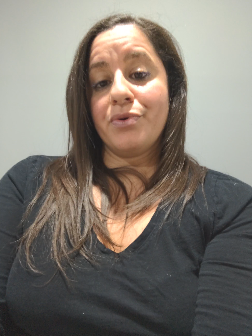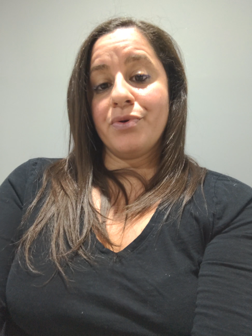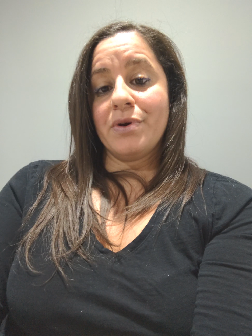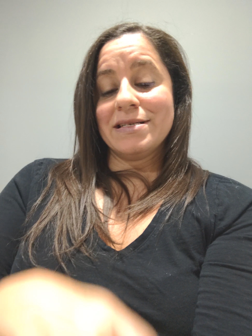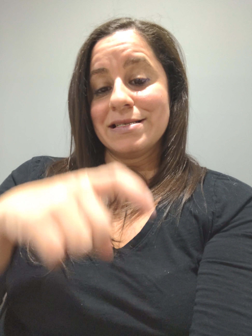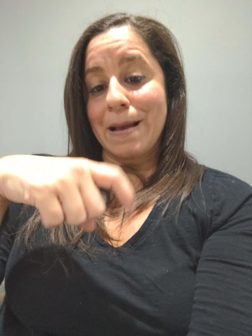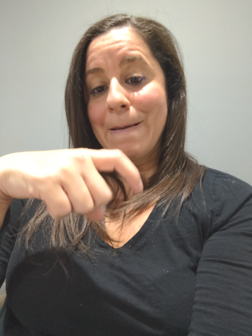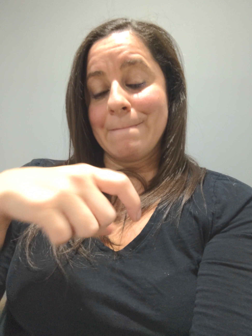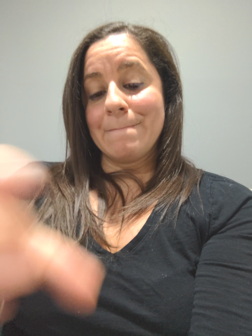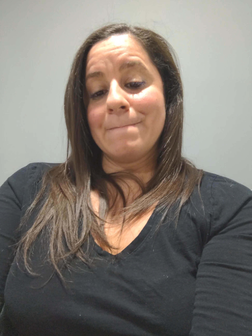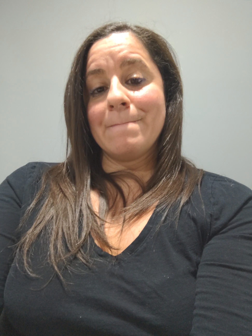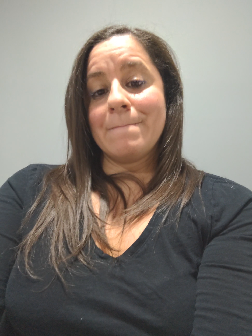time